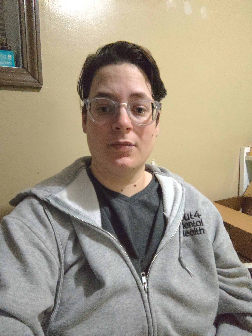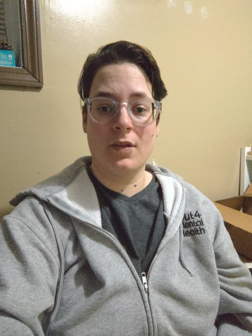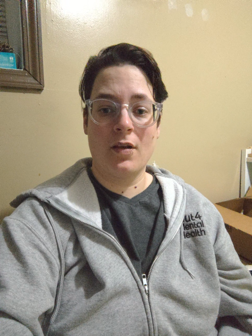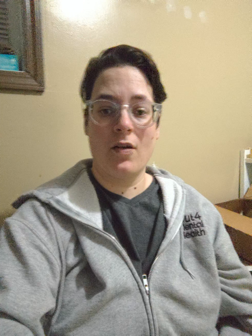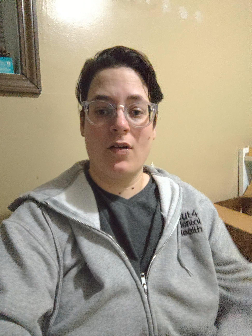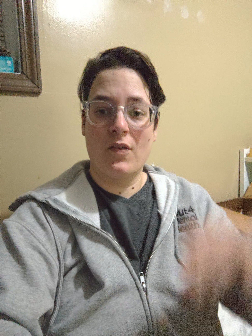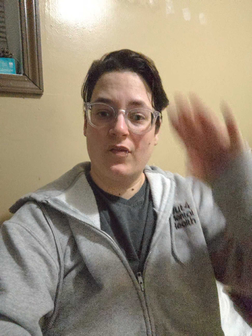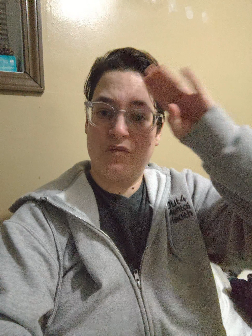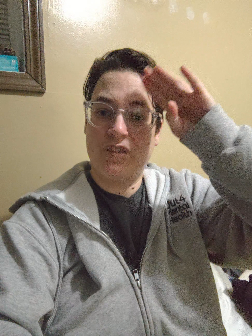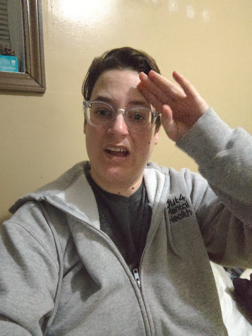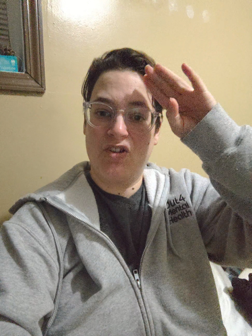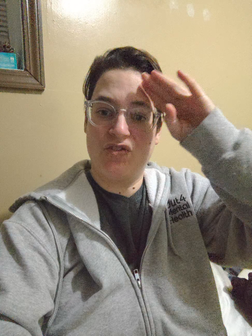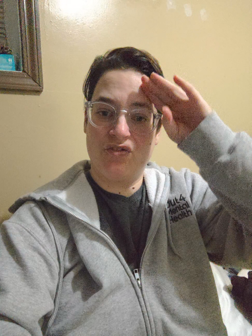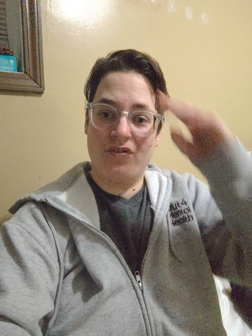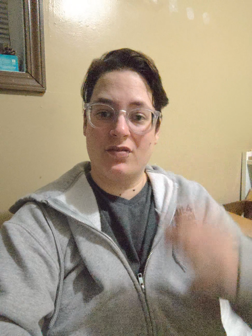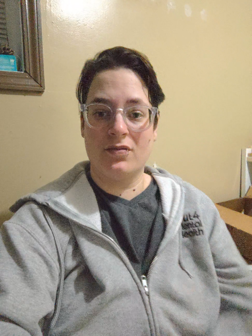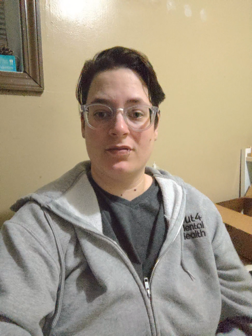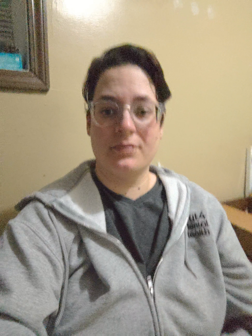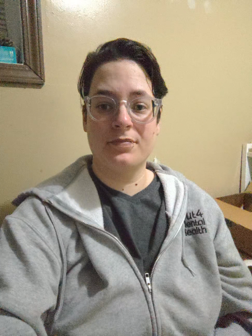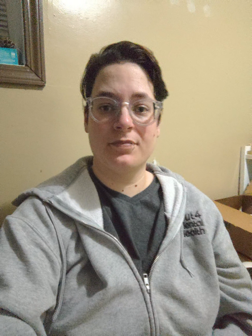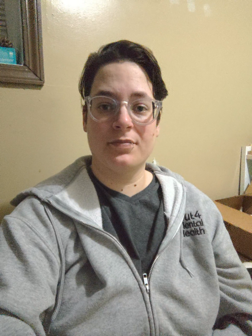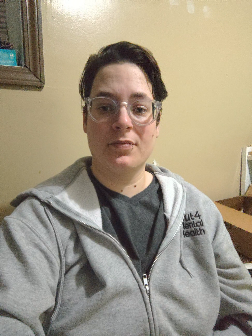fireman